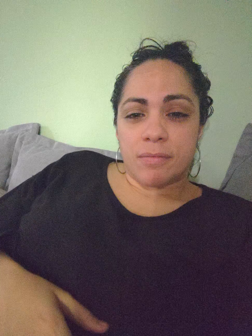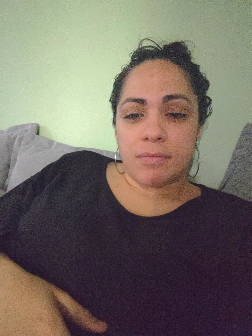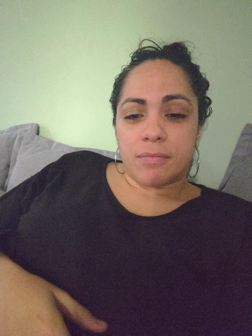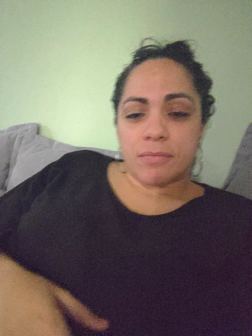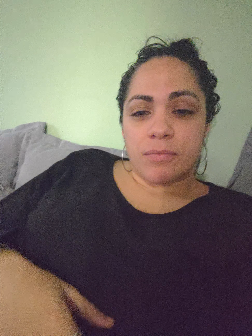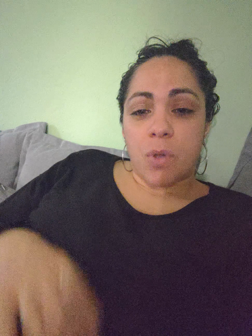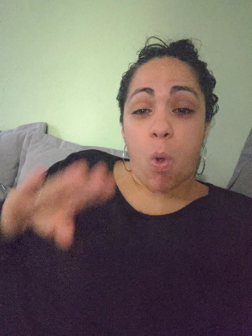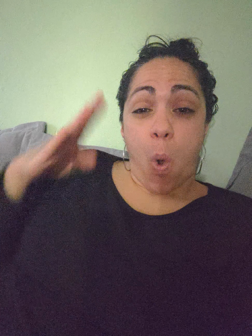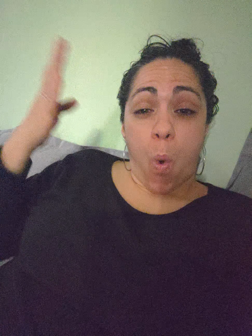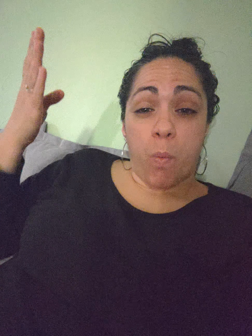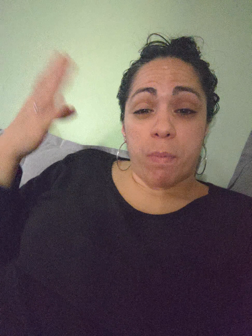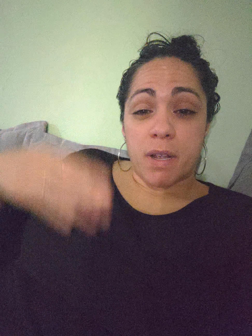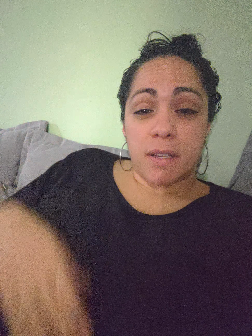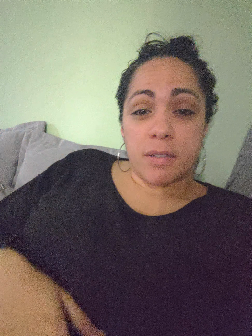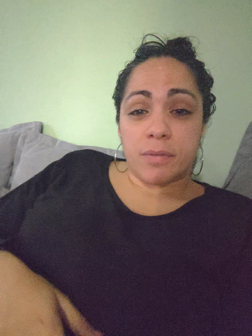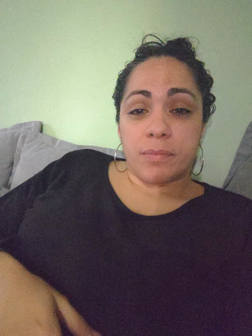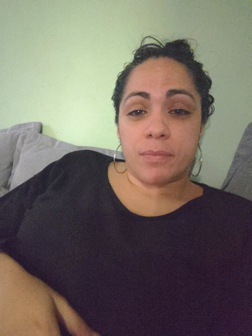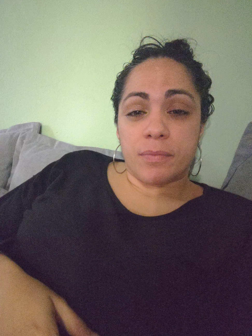open